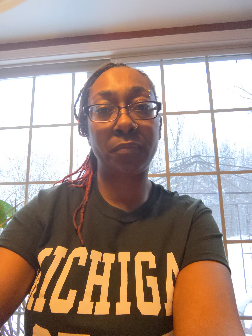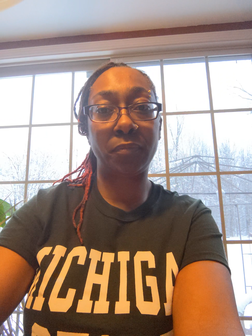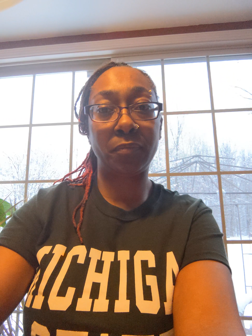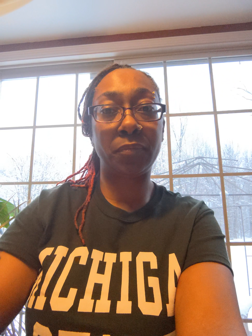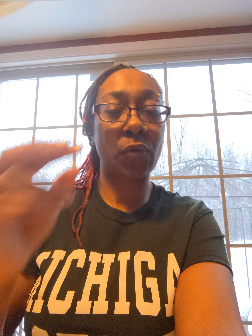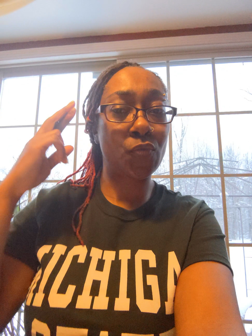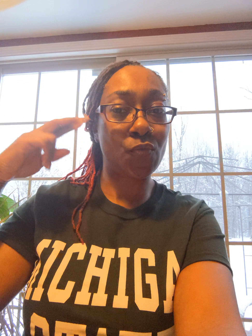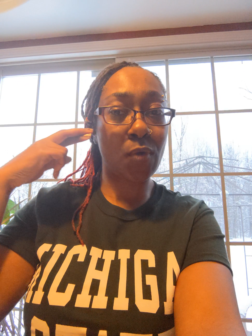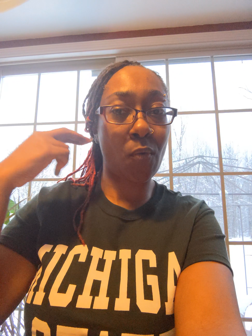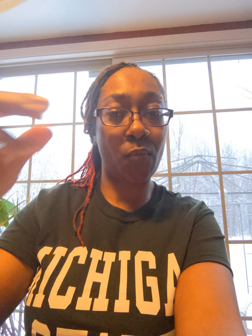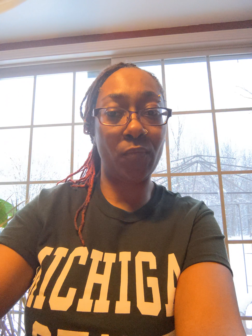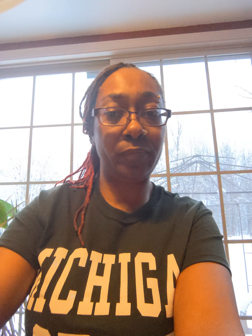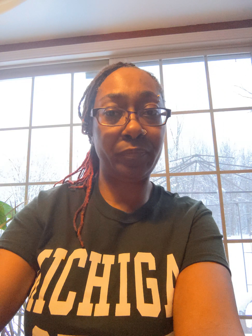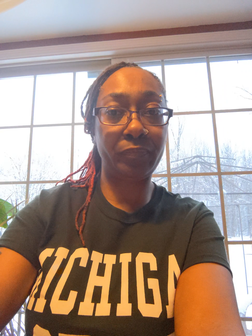radio